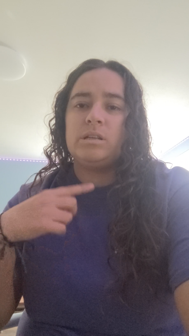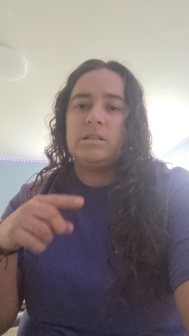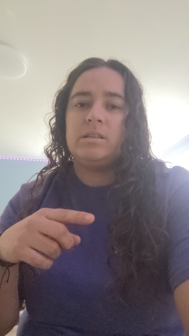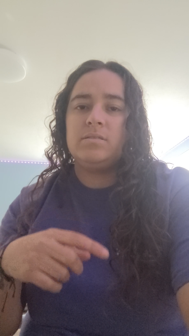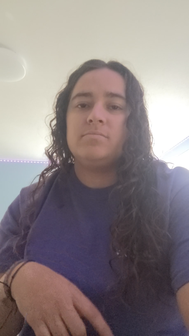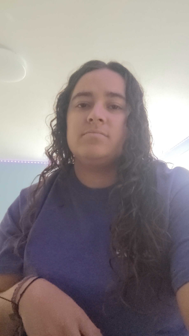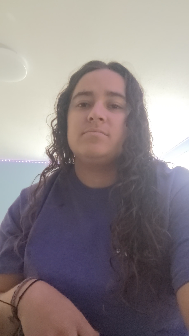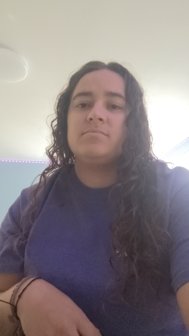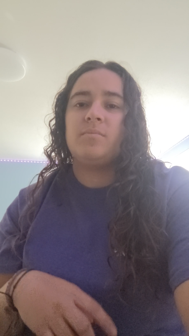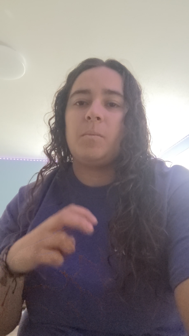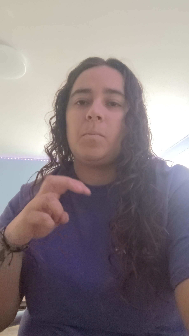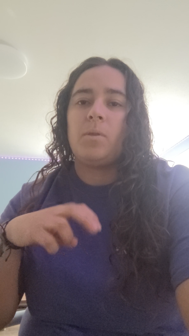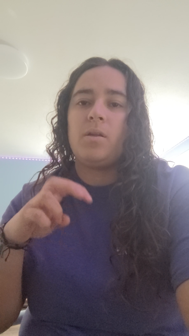potato